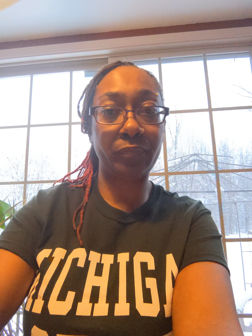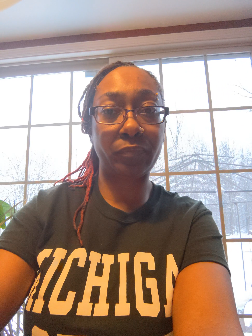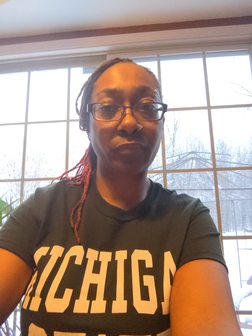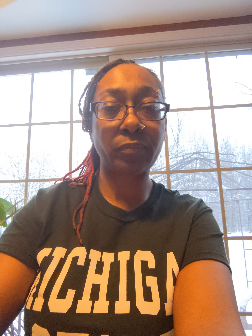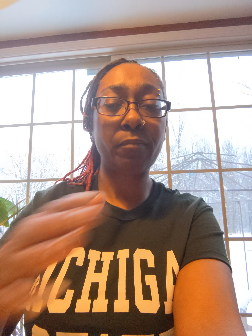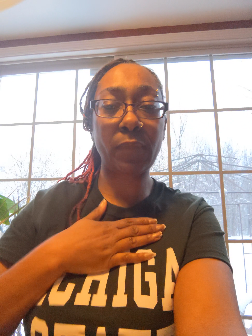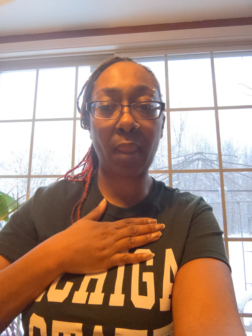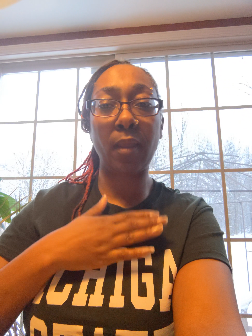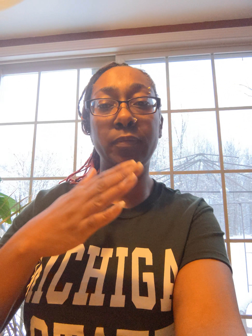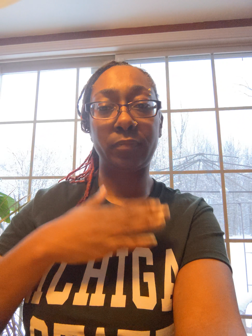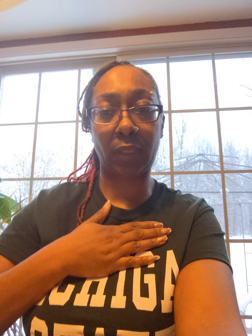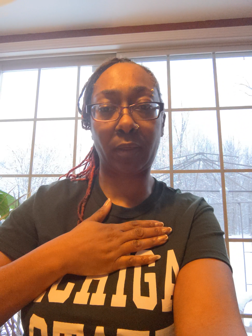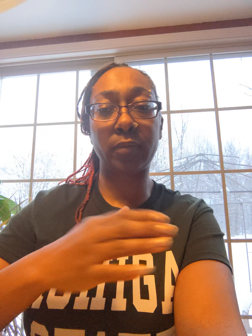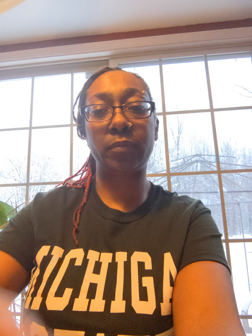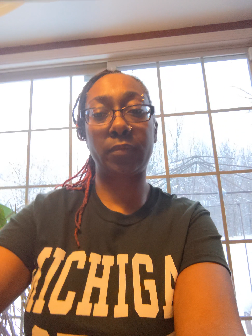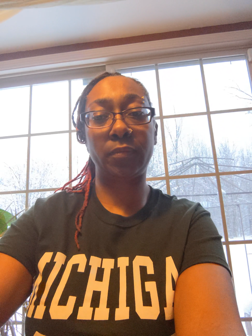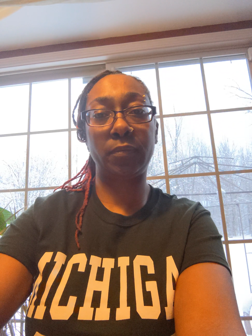my